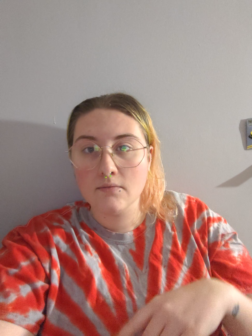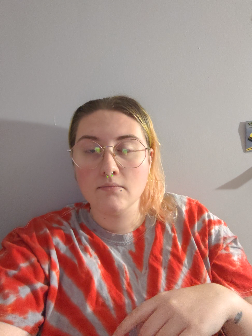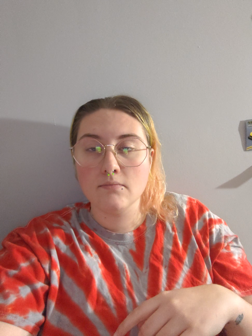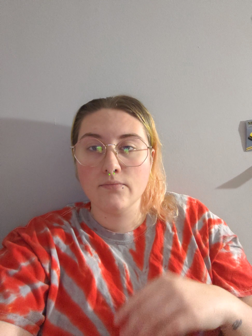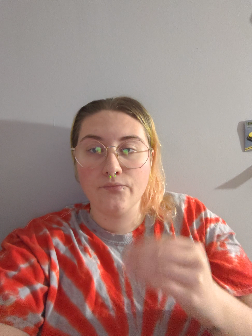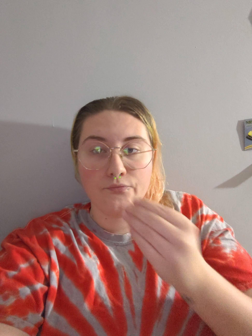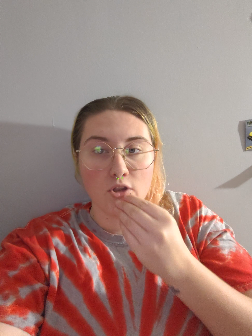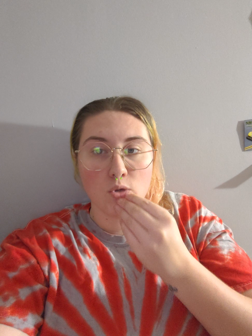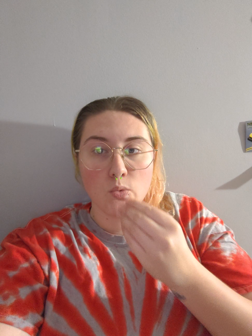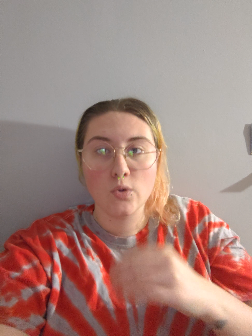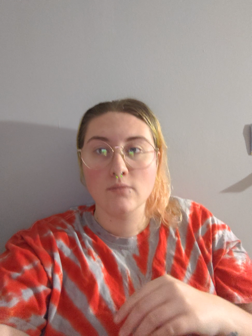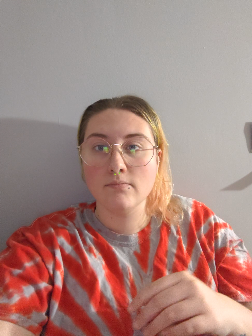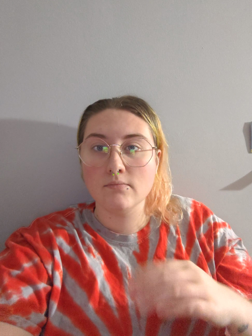food